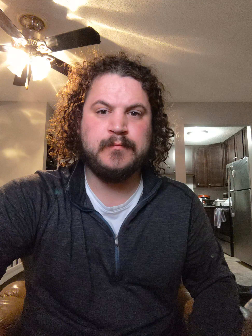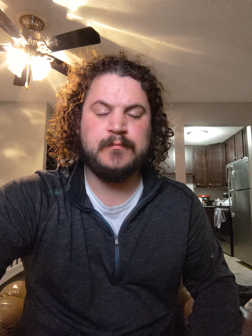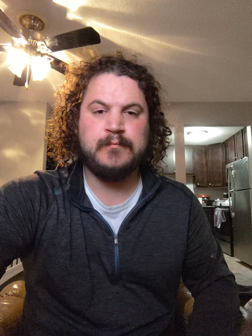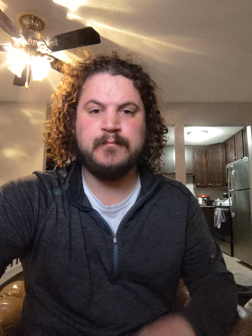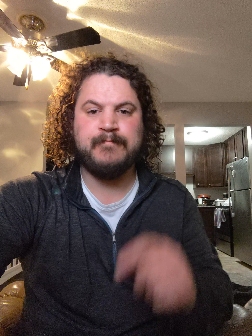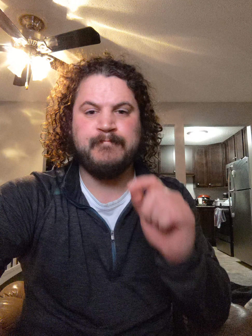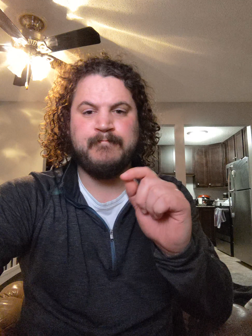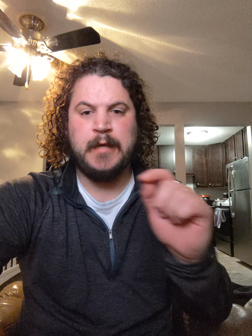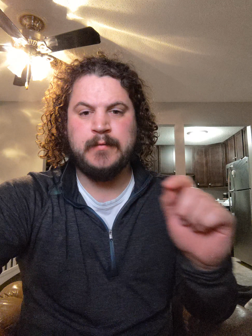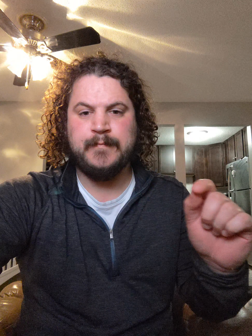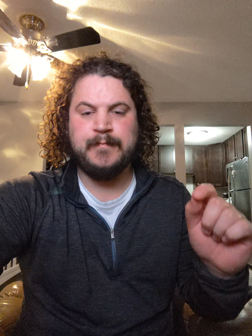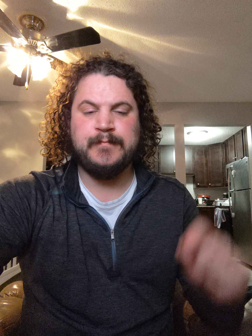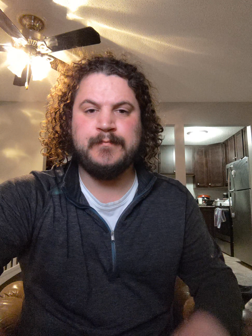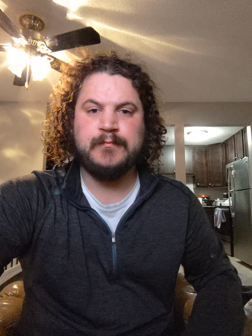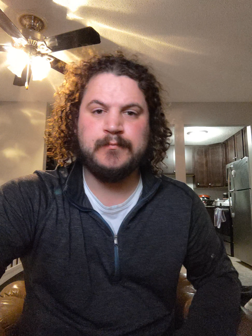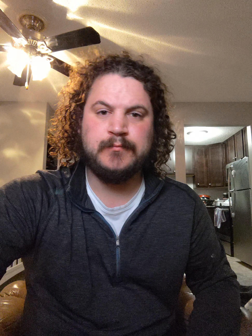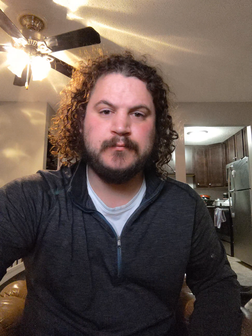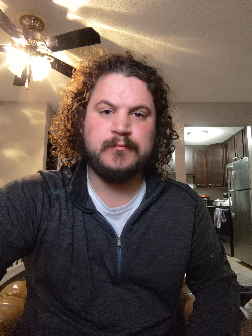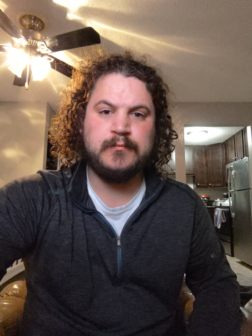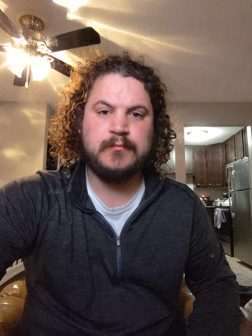pen